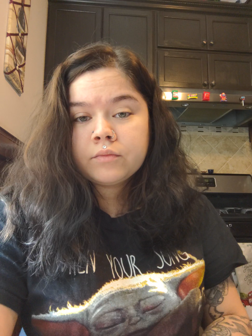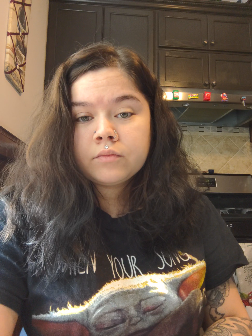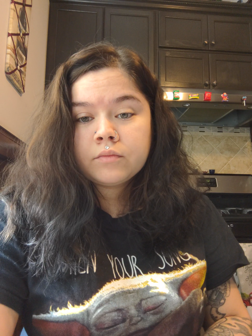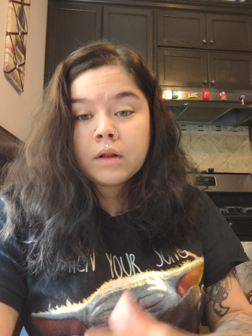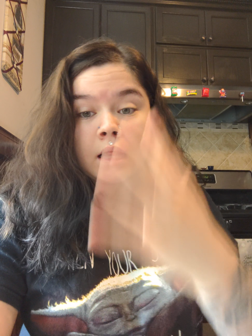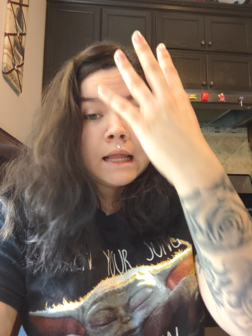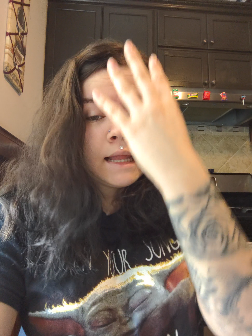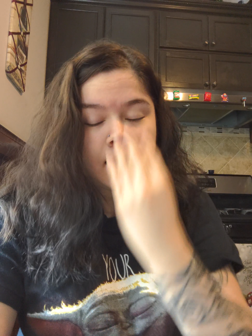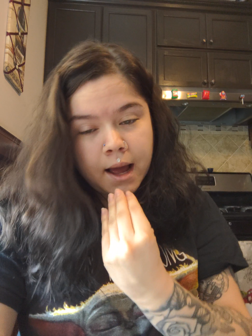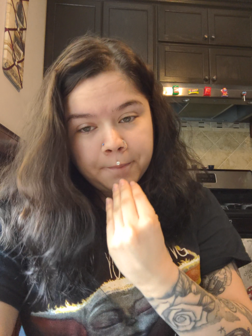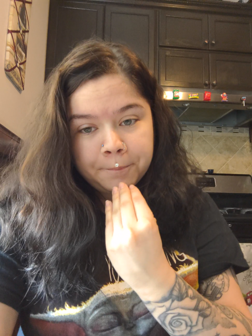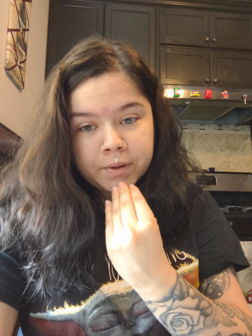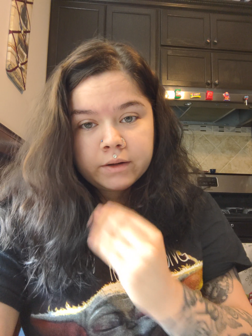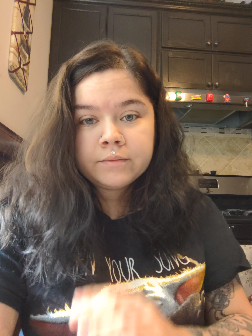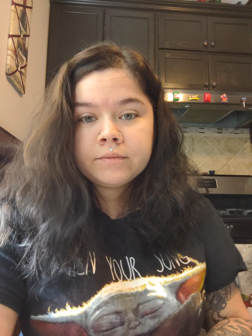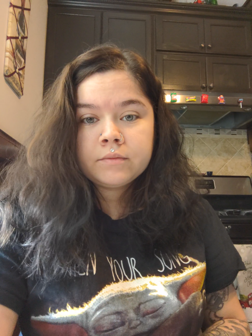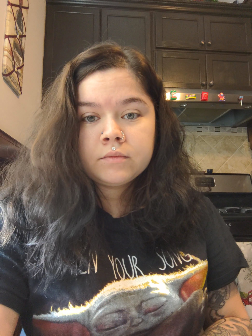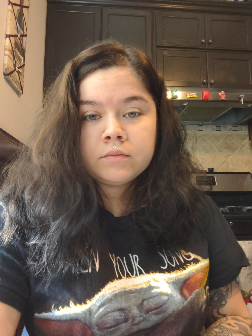nap